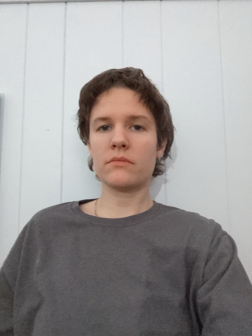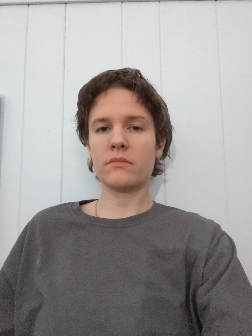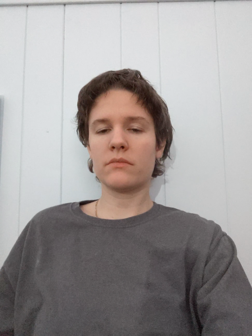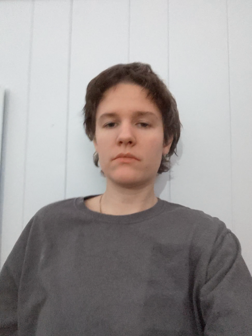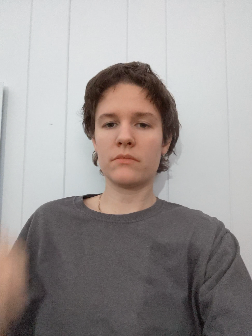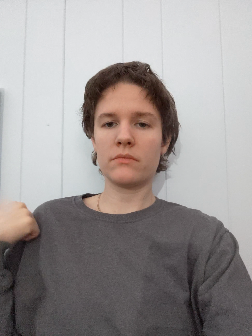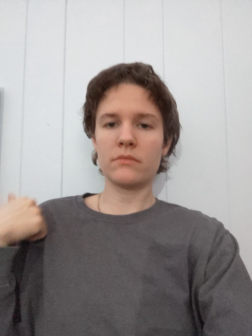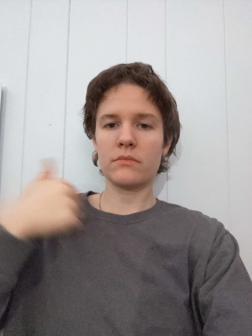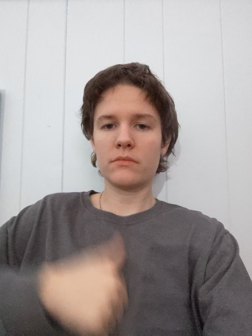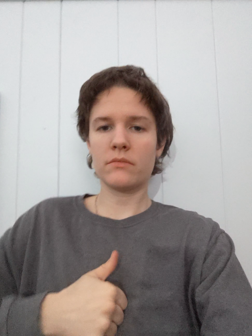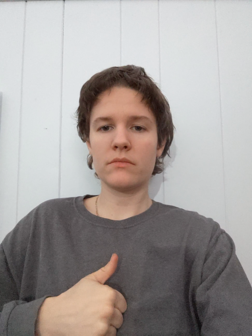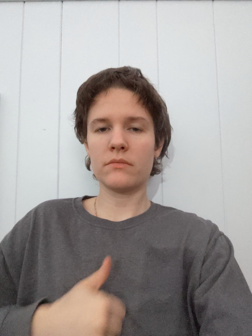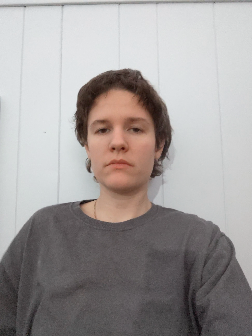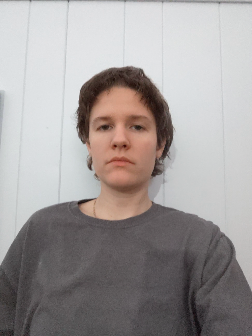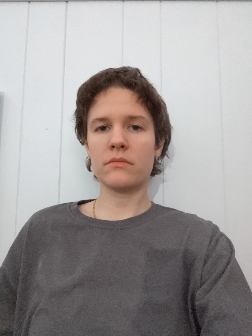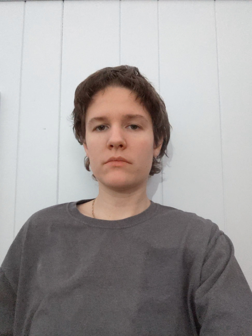jacket